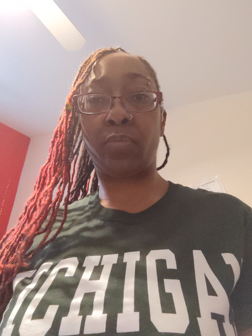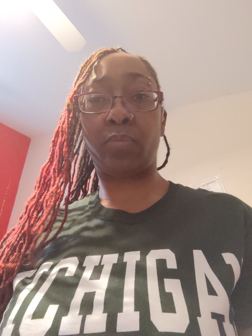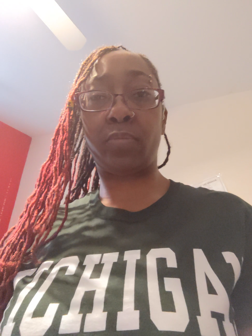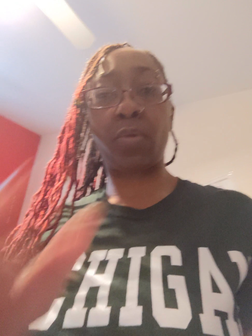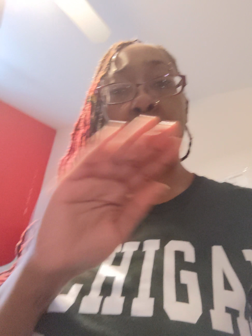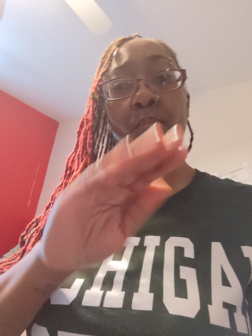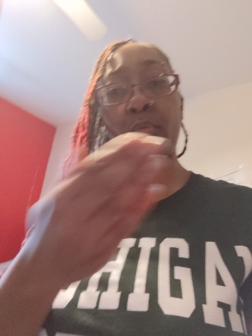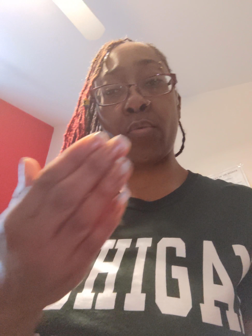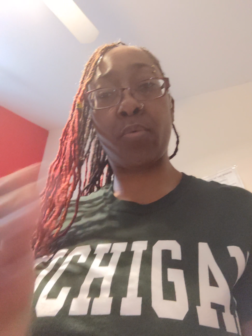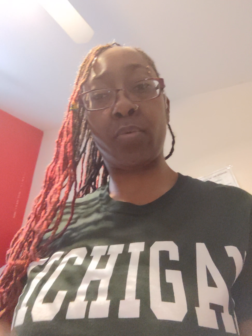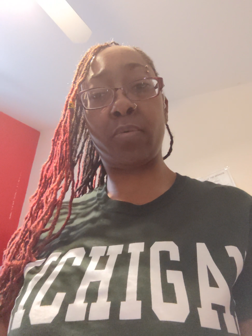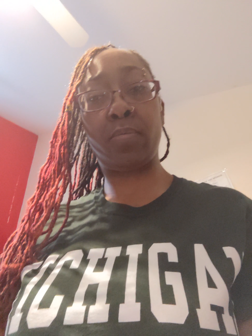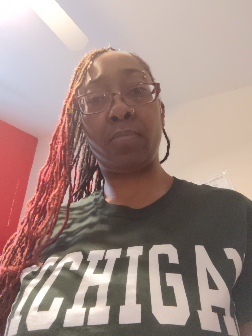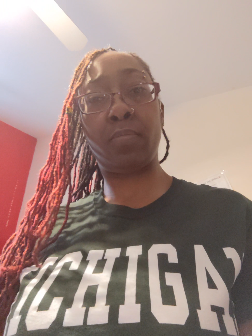book